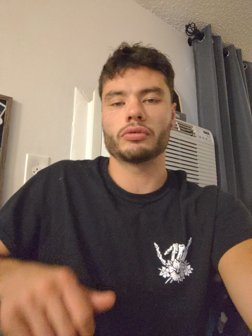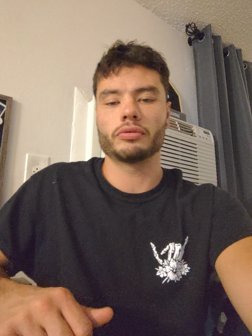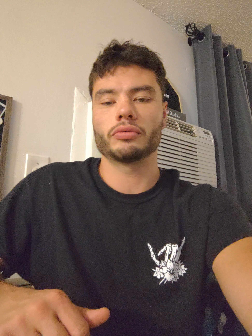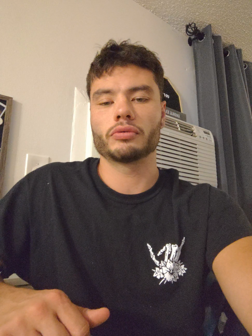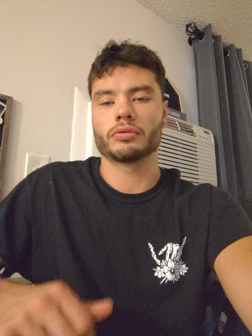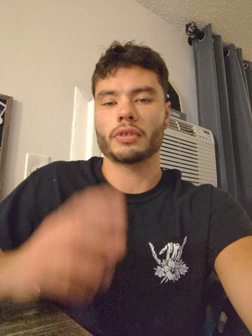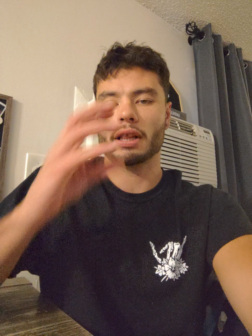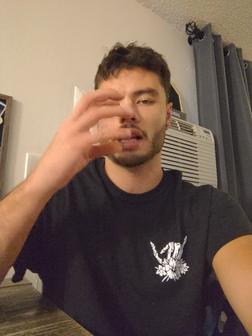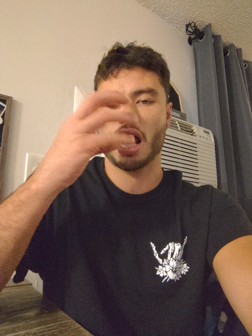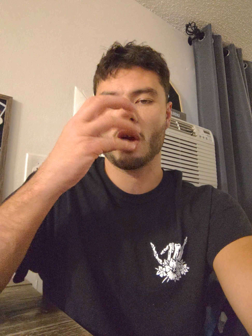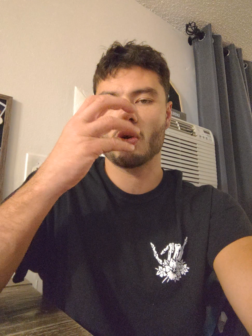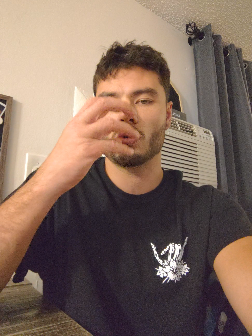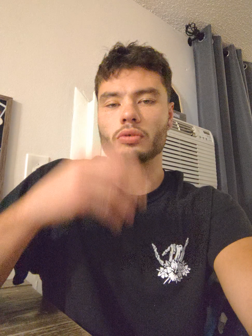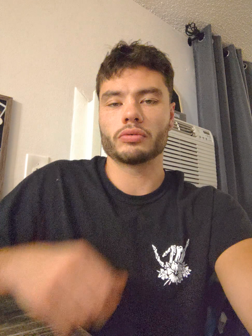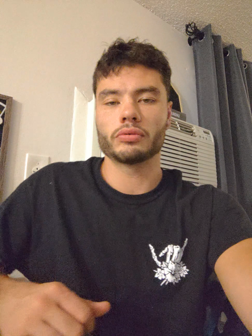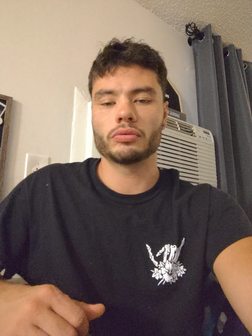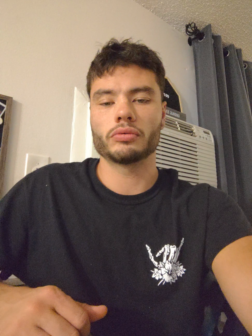clown